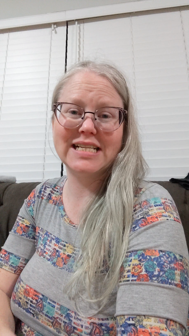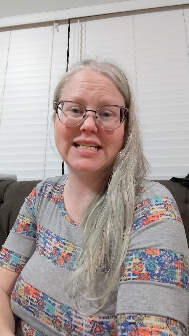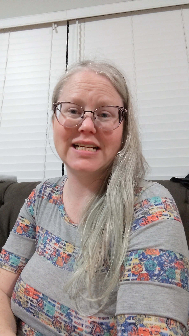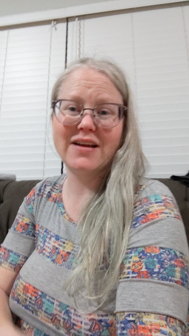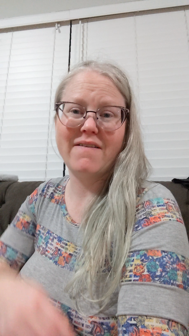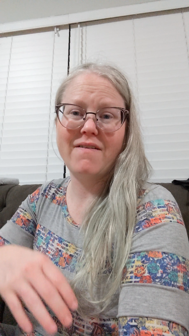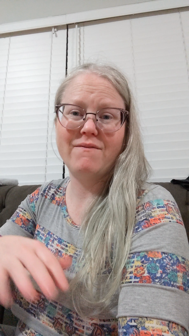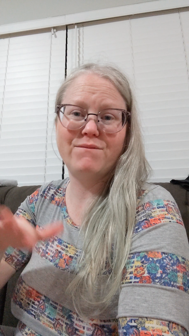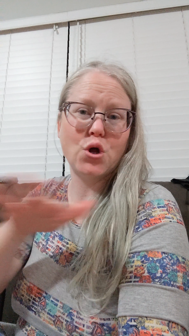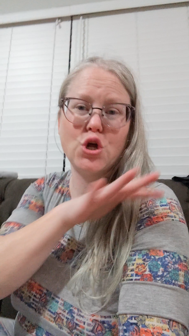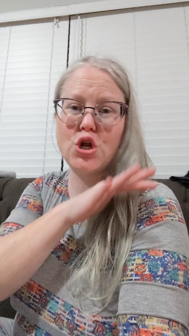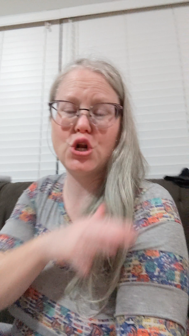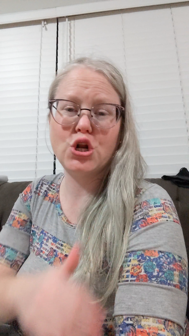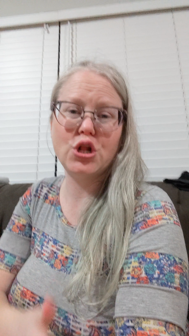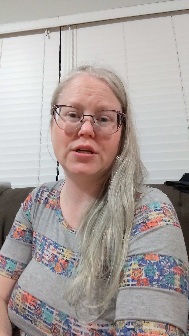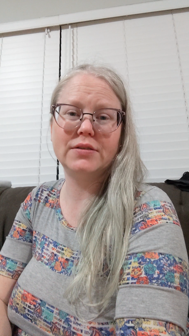full